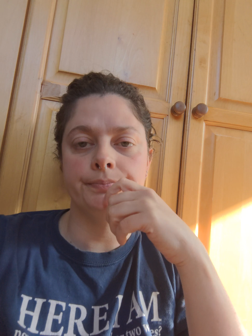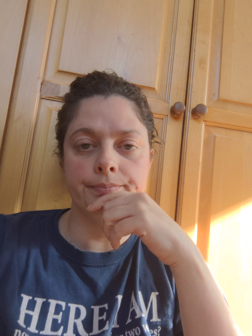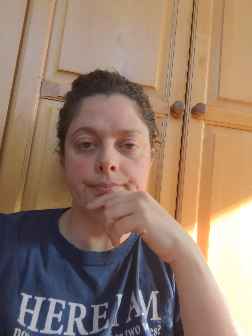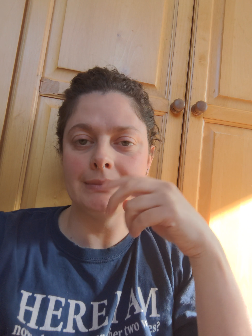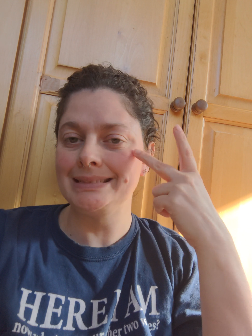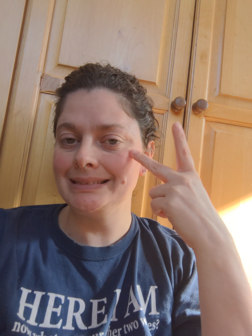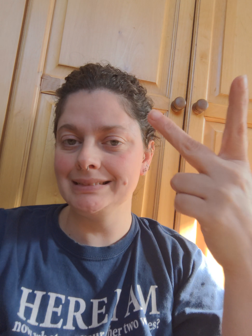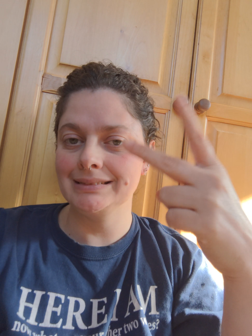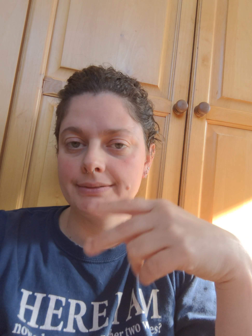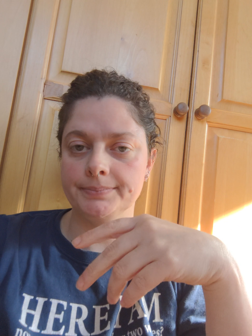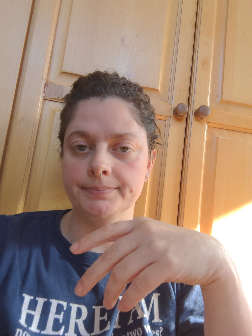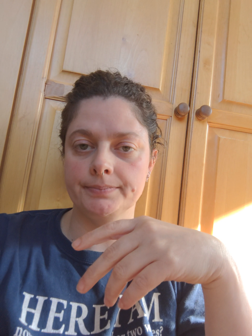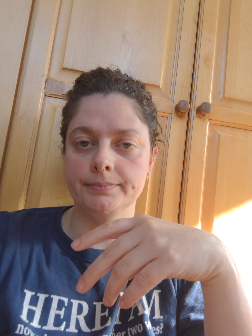see